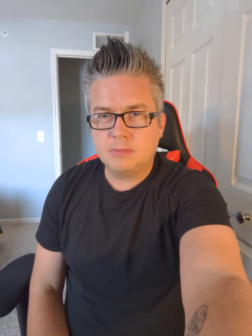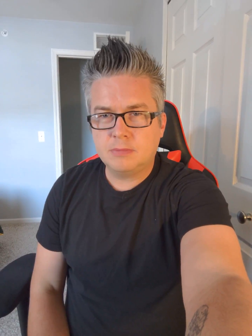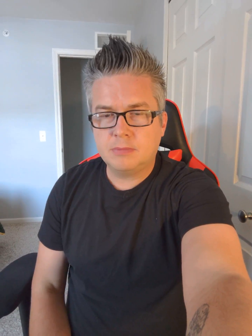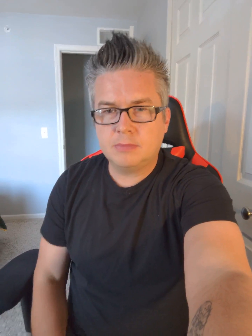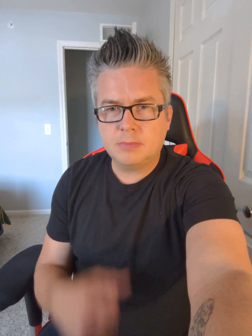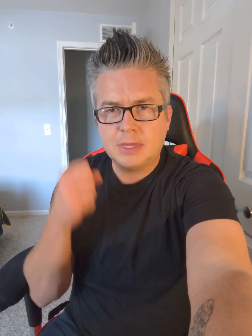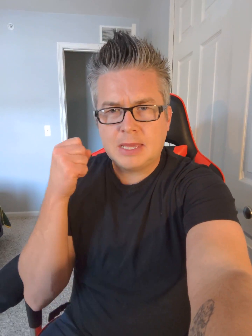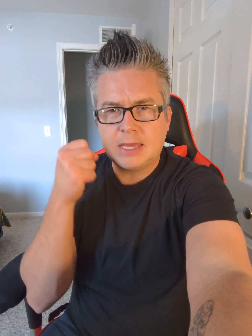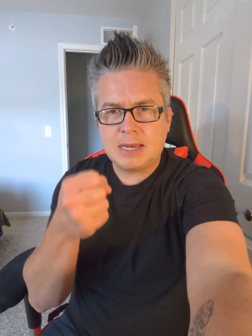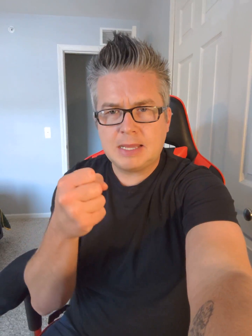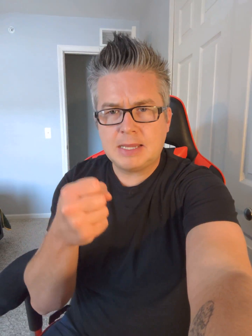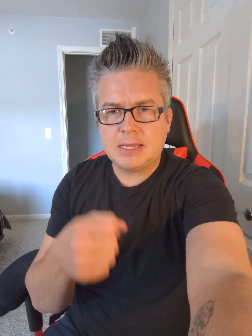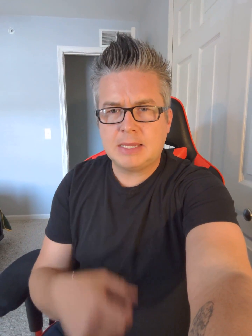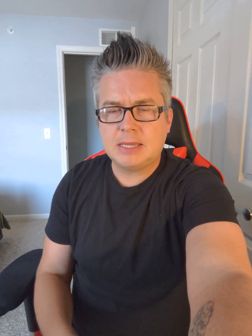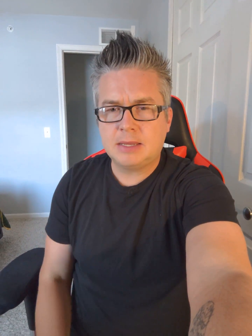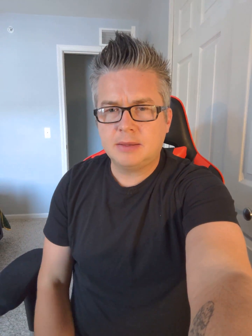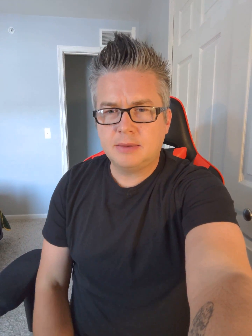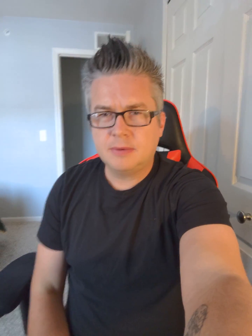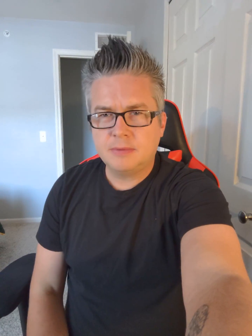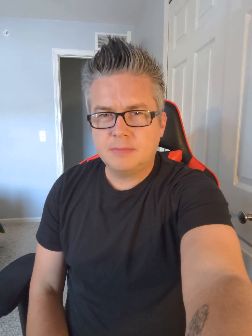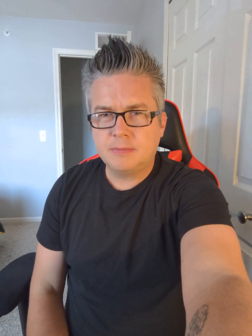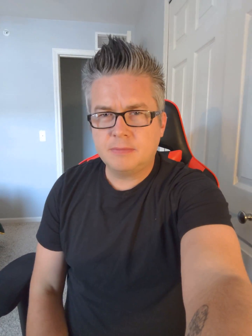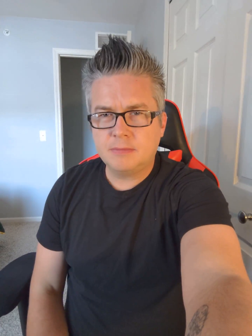hit